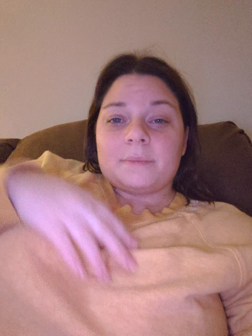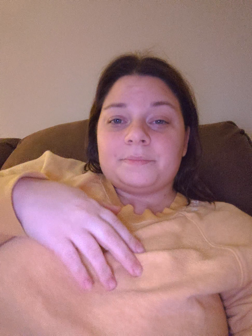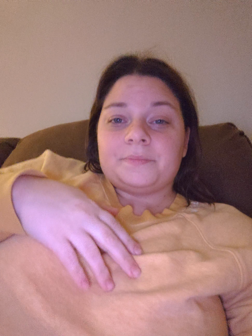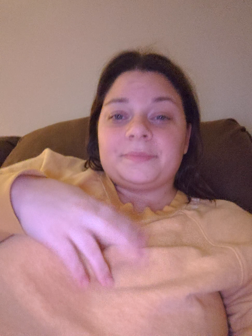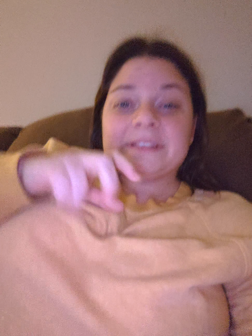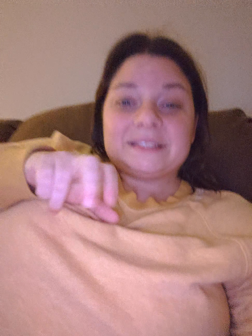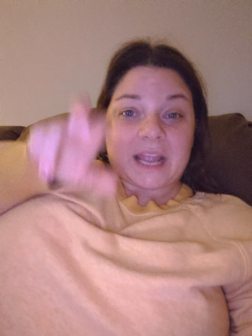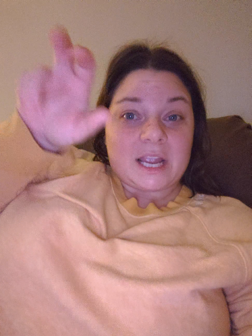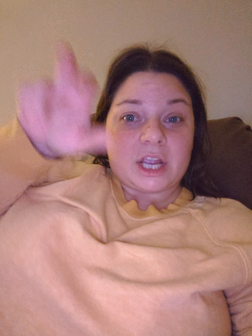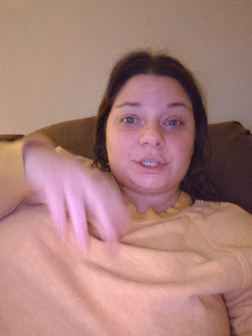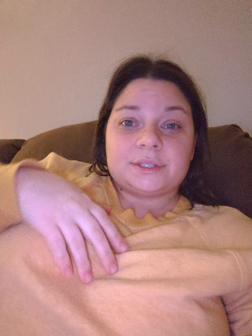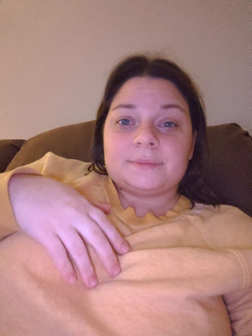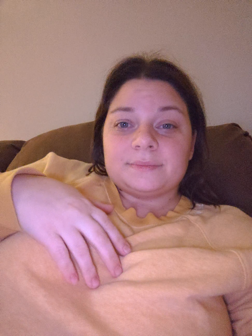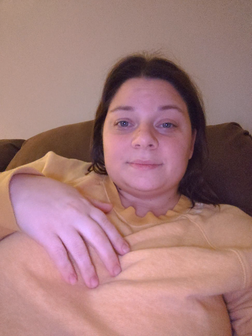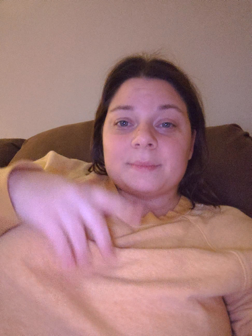stairs